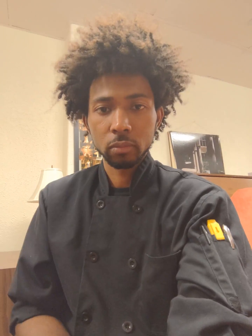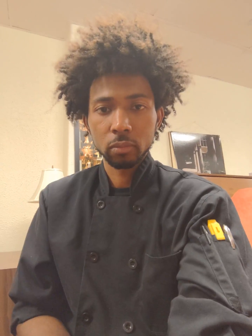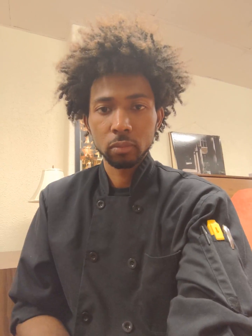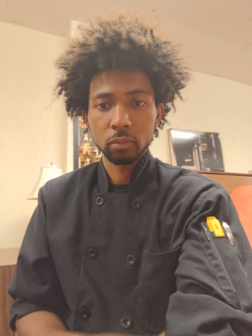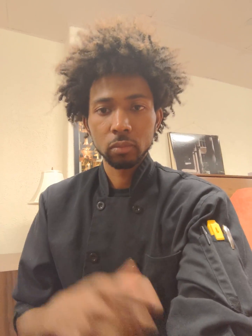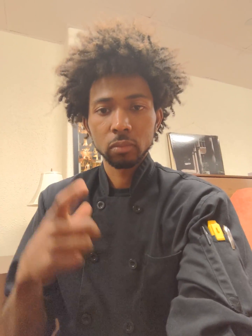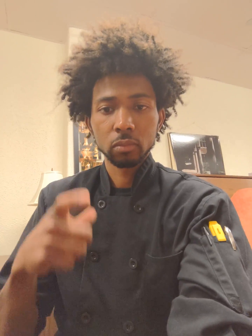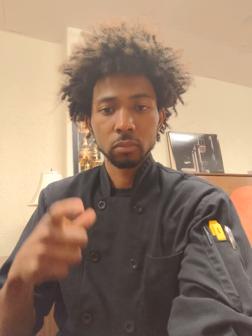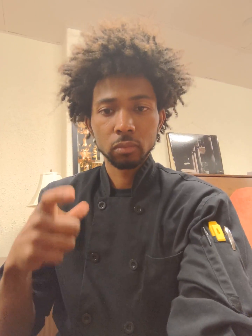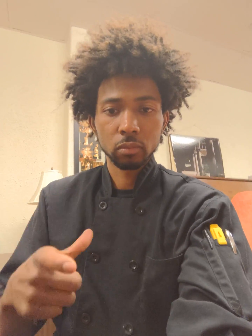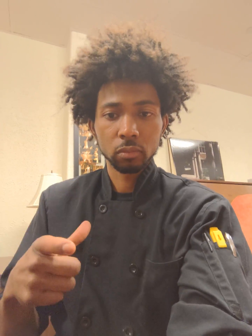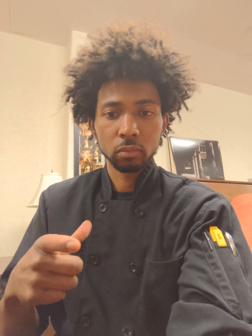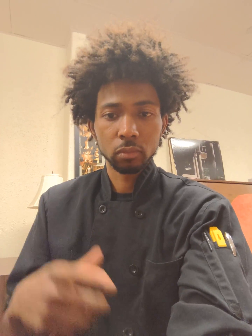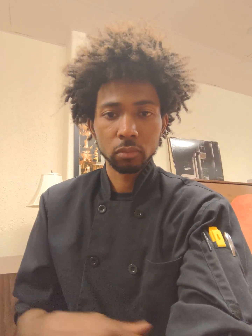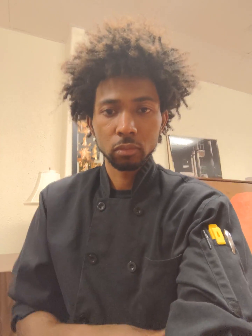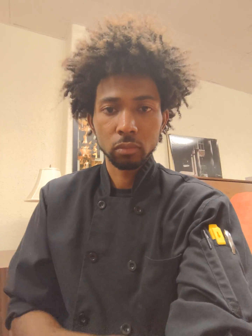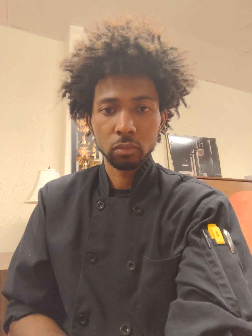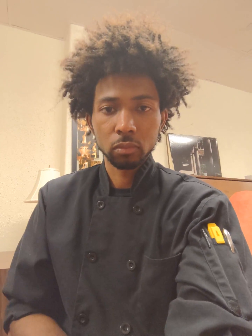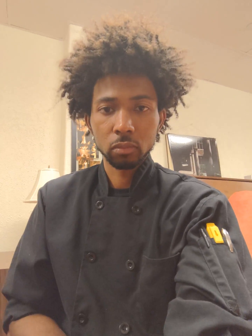plate